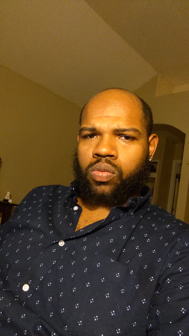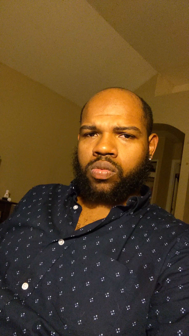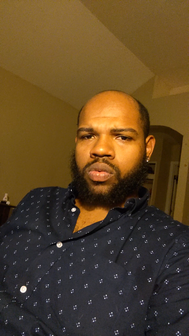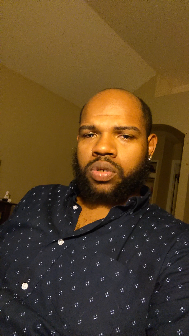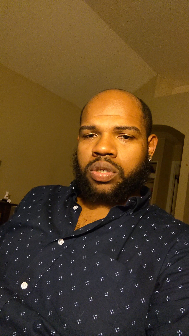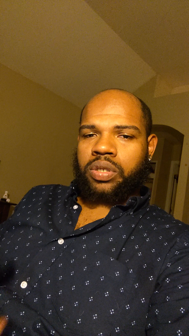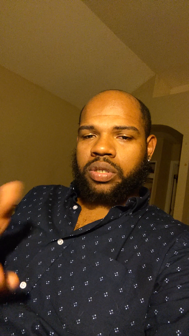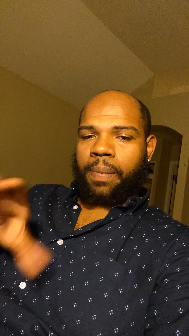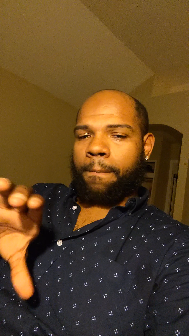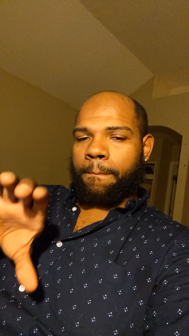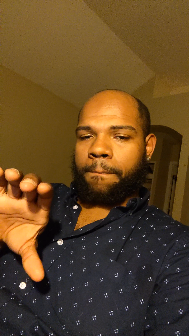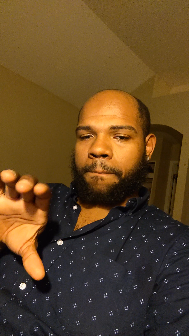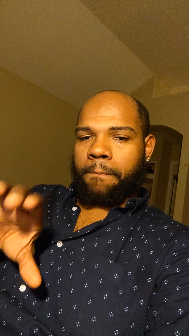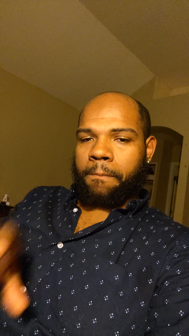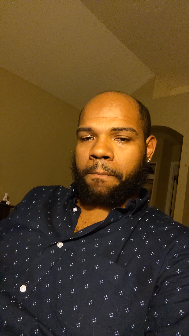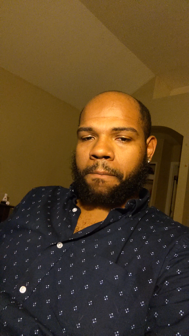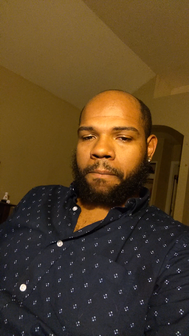dump